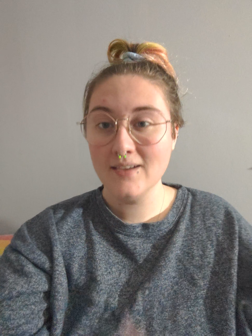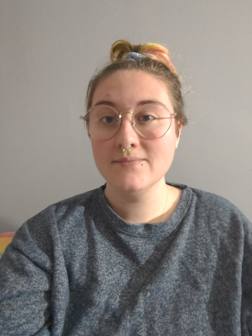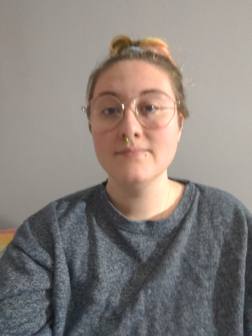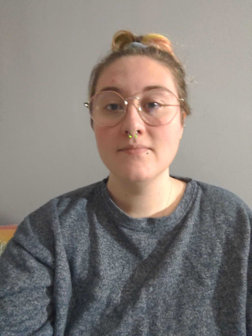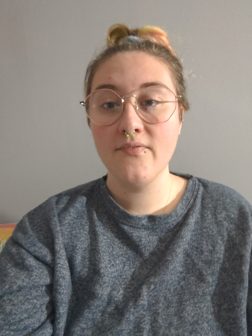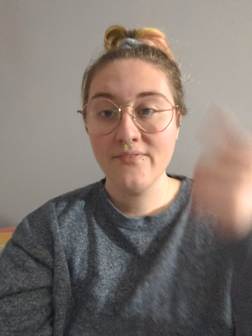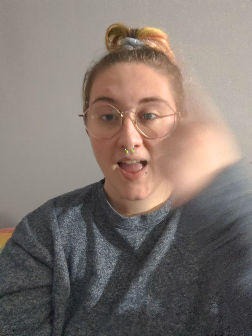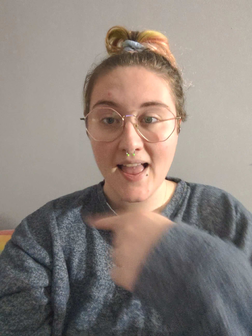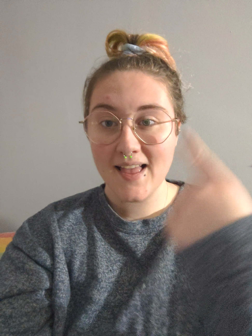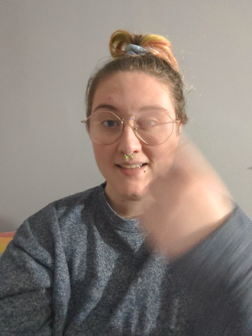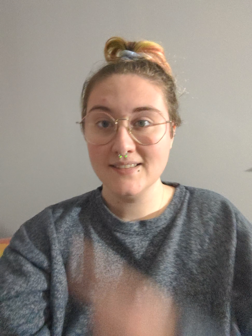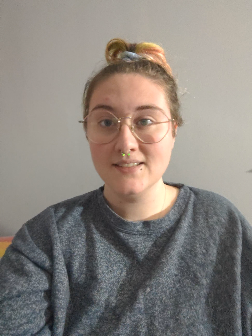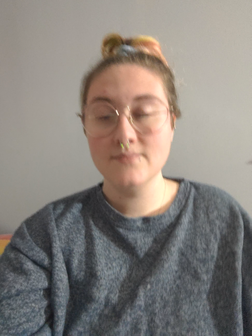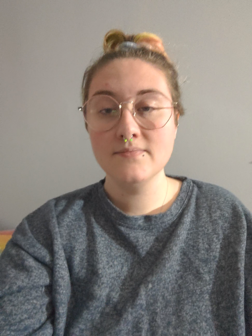face